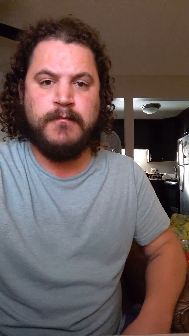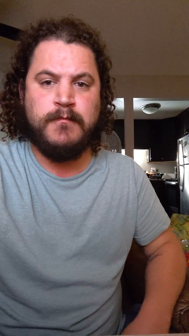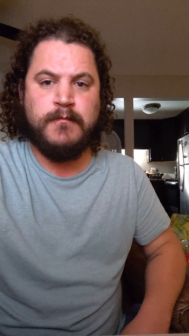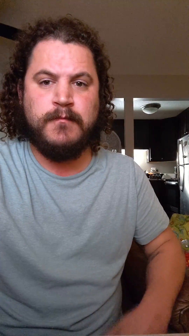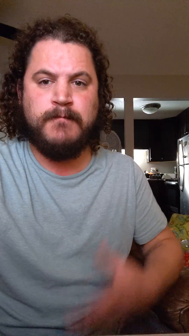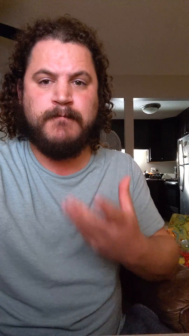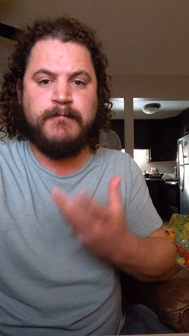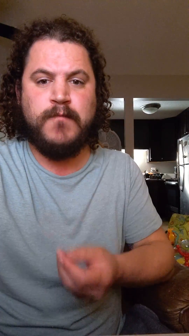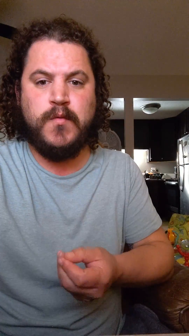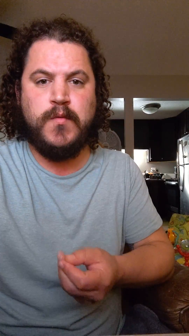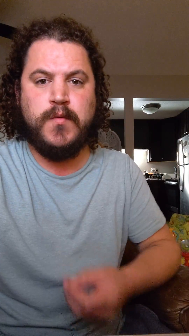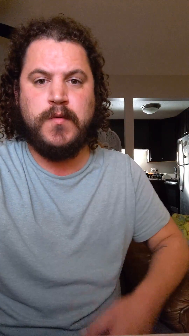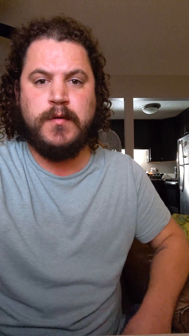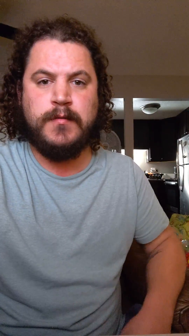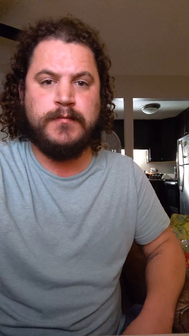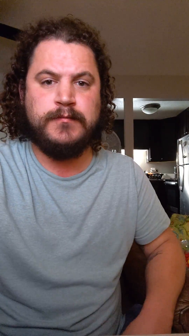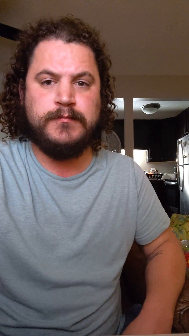poor